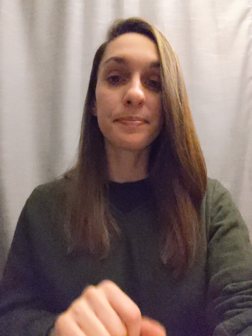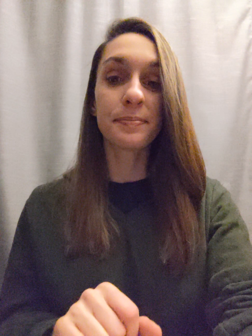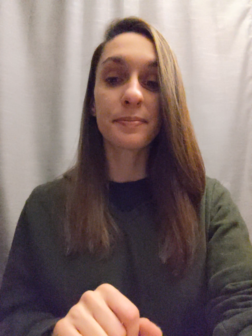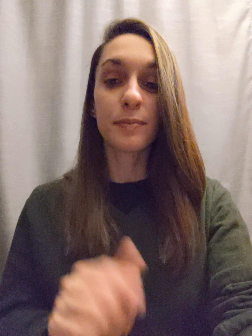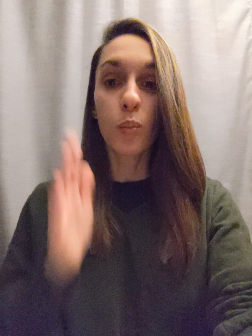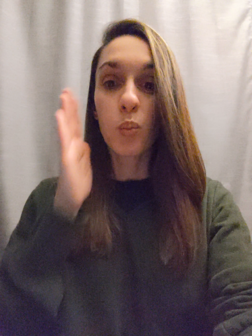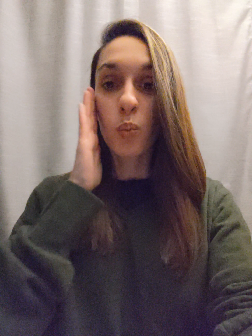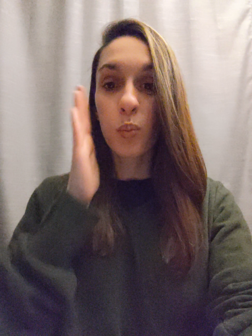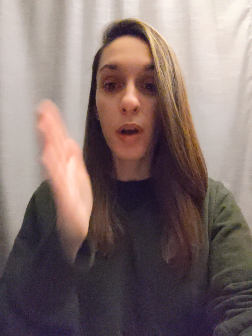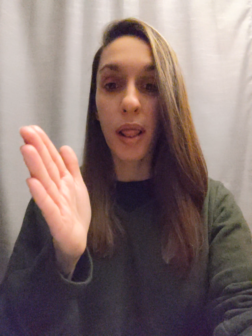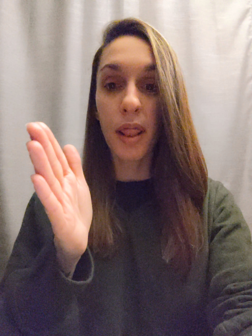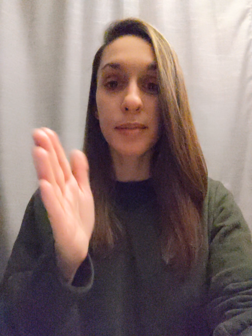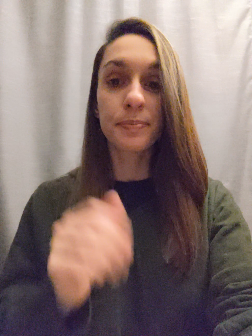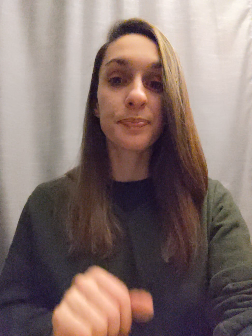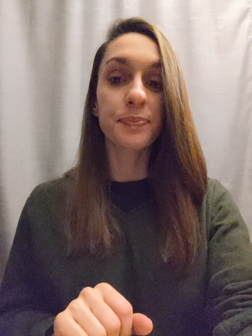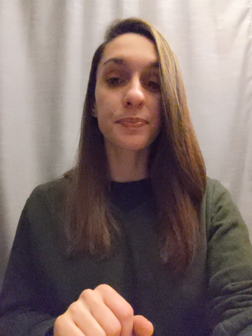will